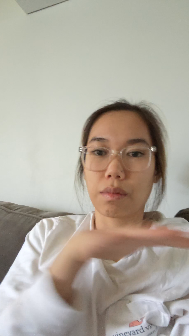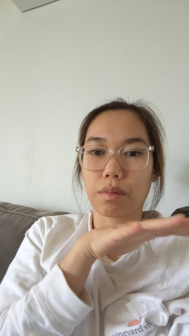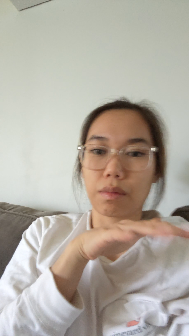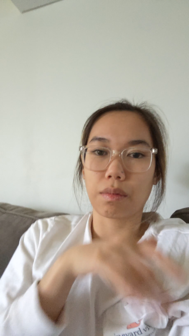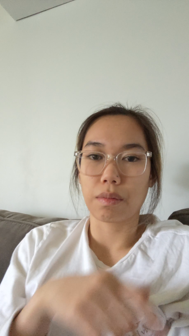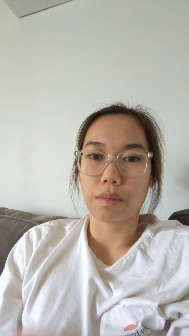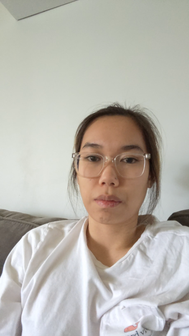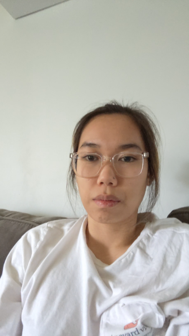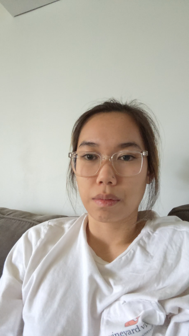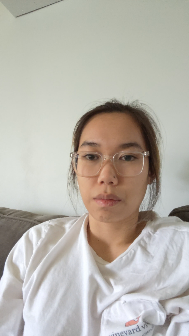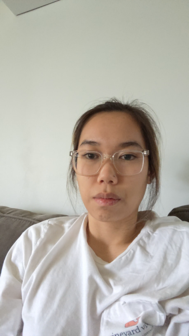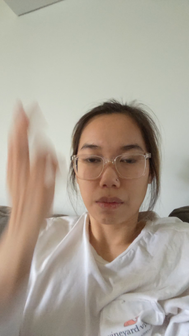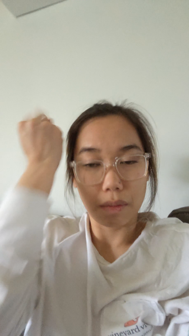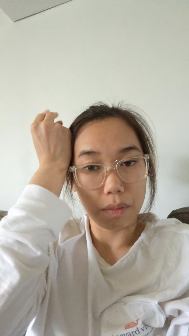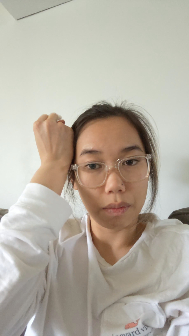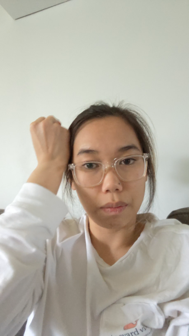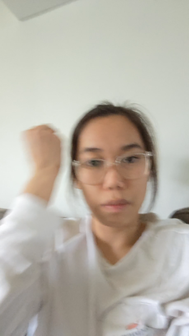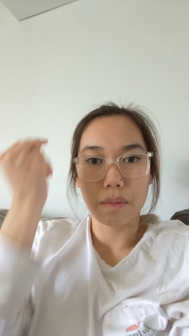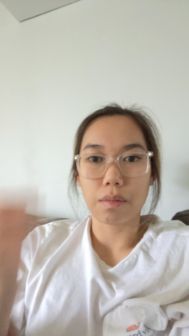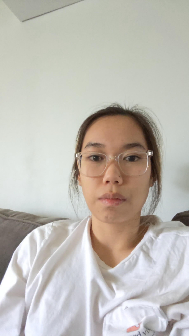bunny